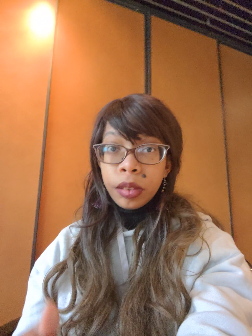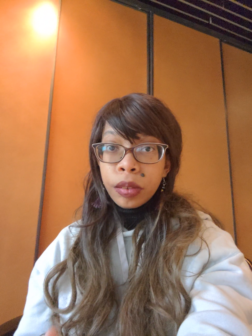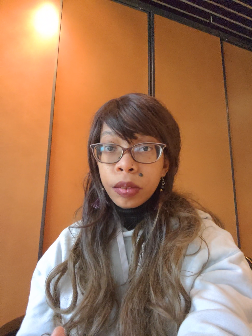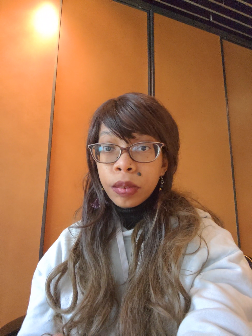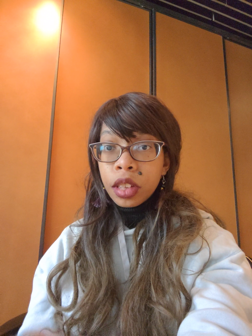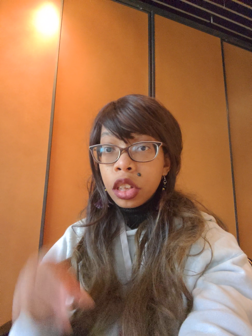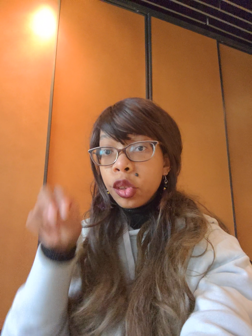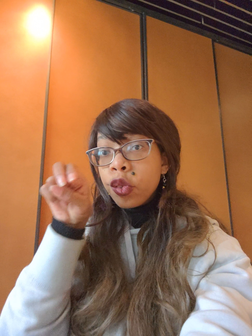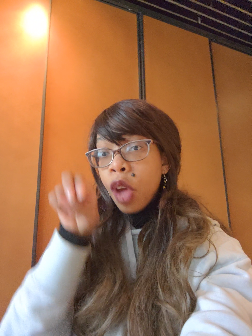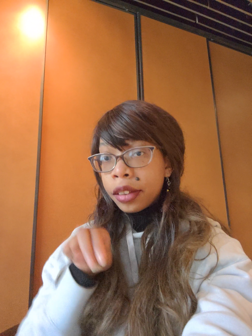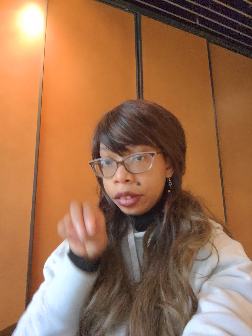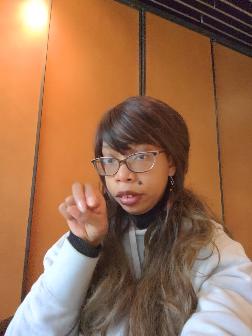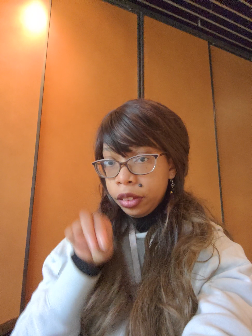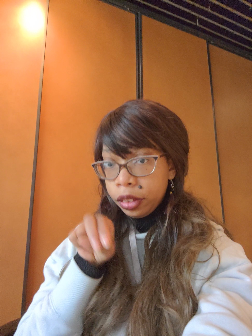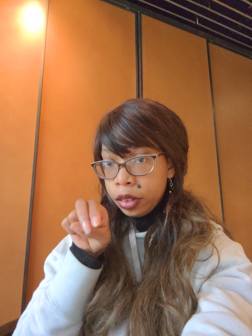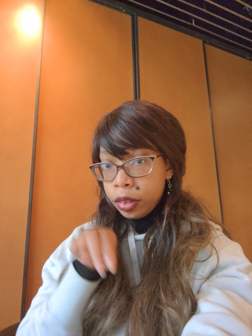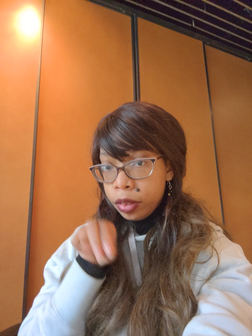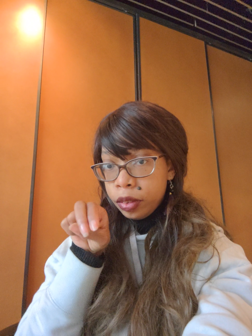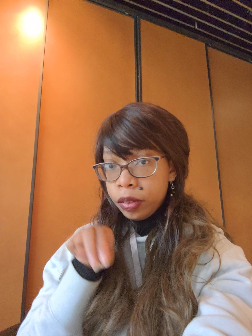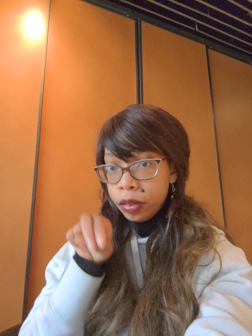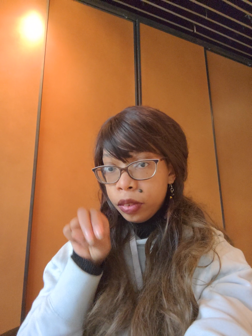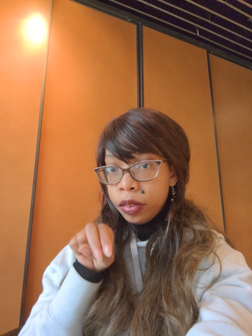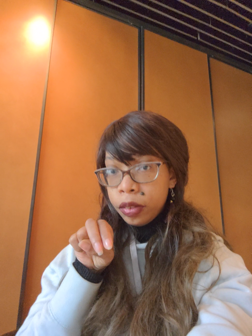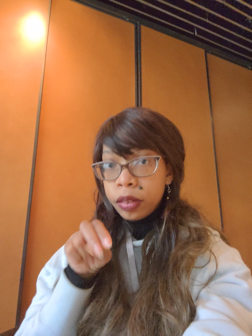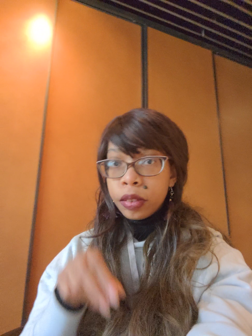chair